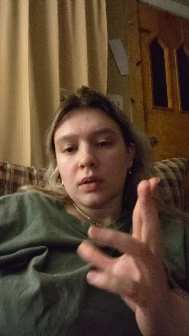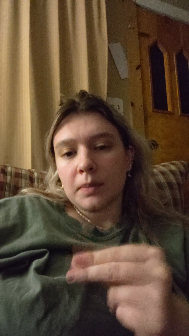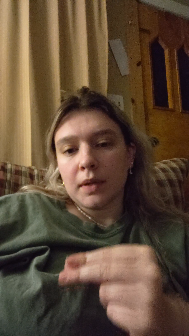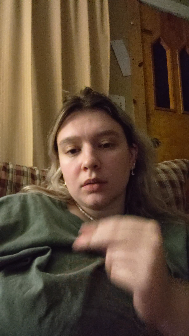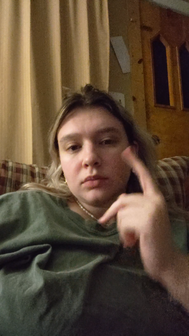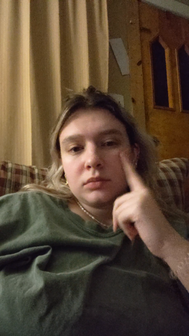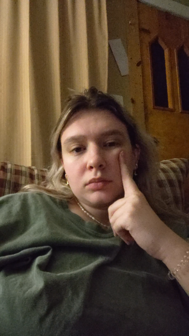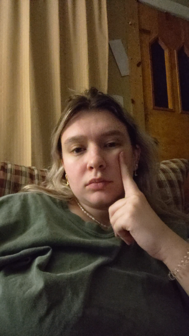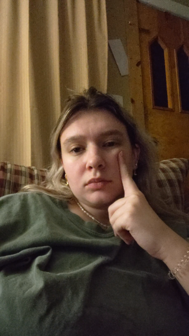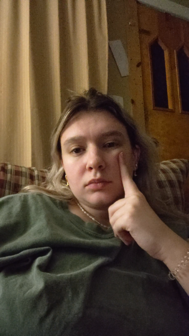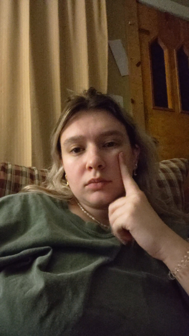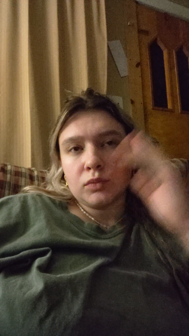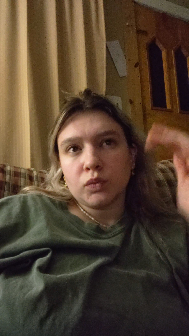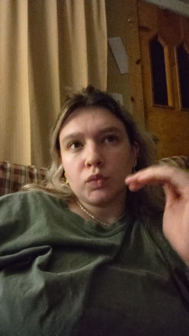short